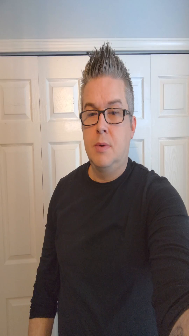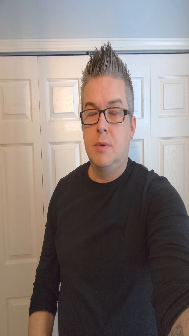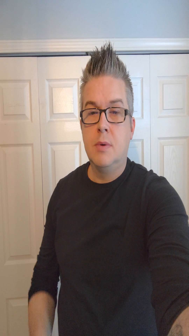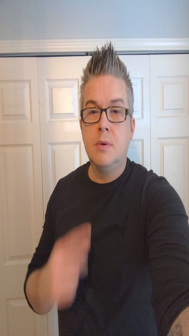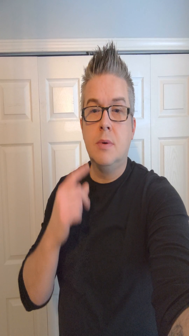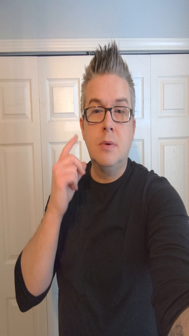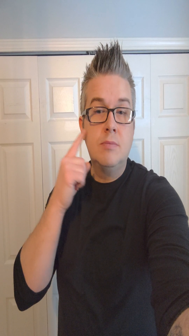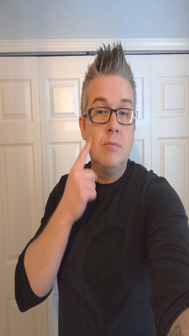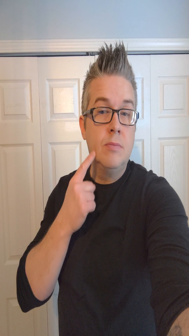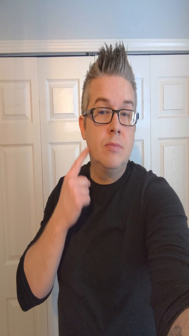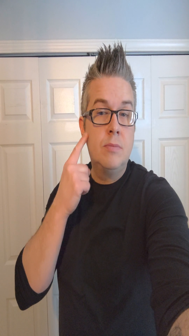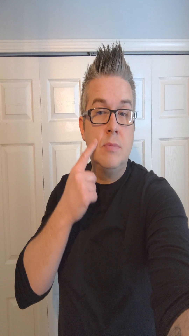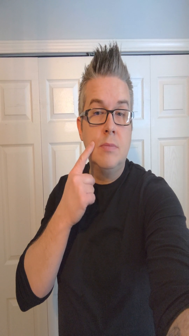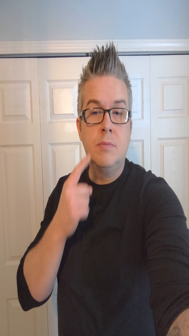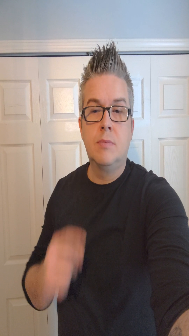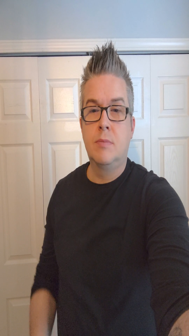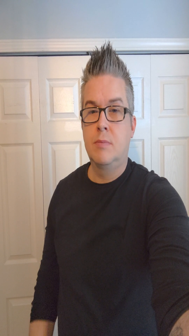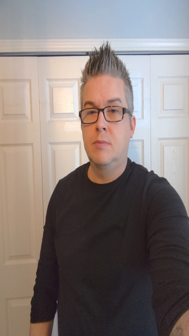cheek